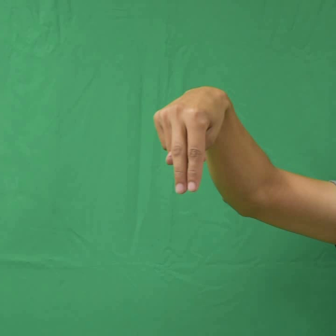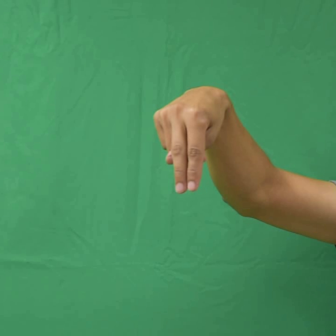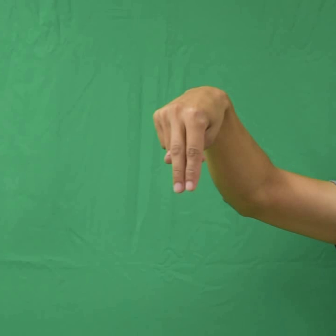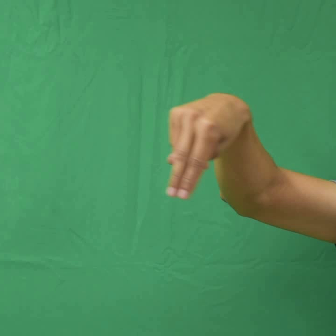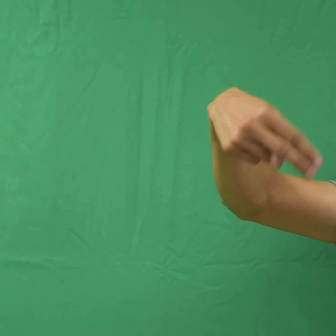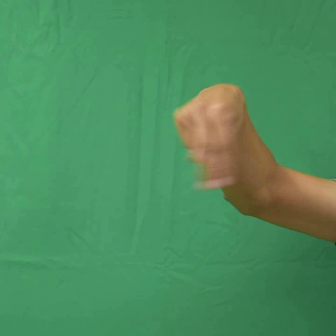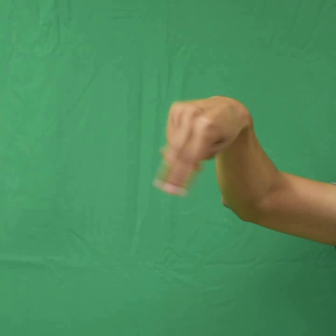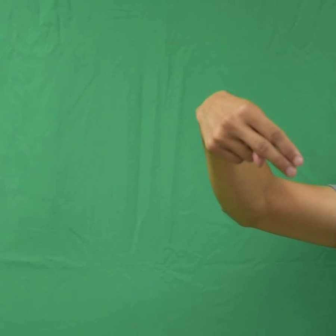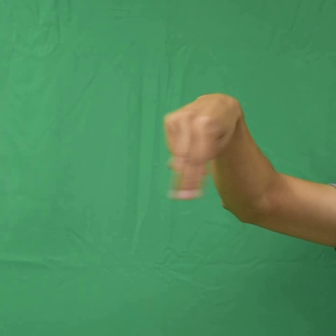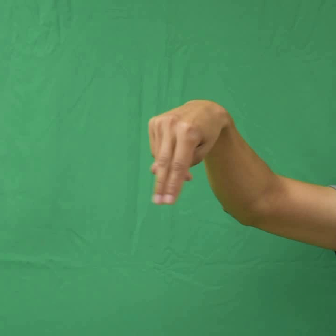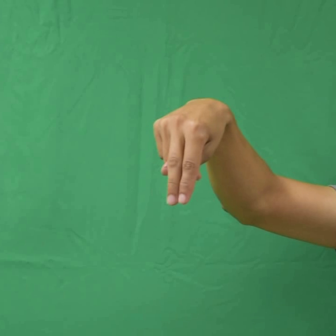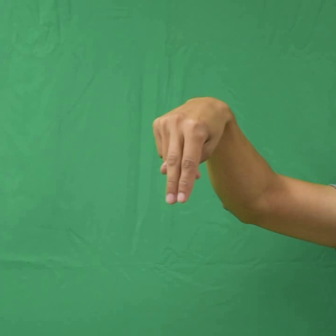Ñ